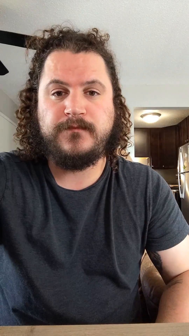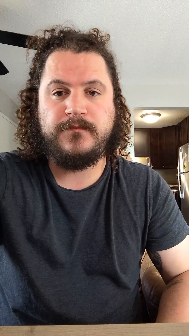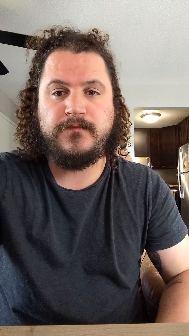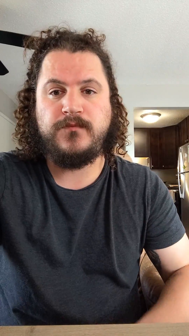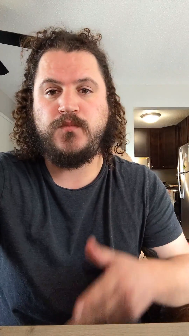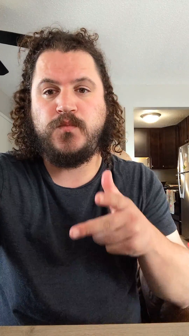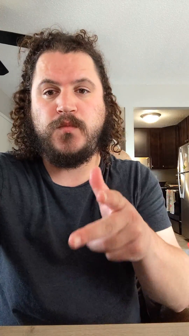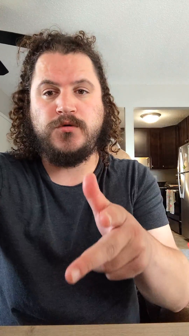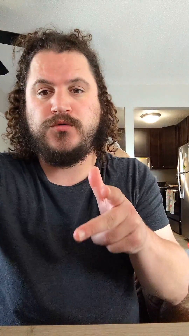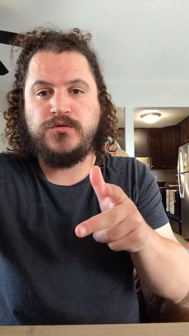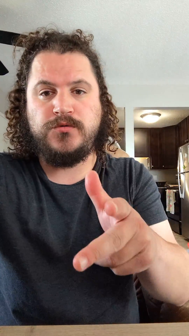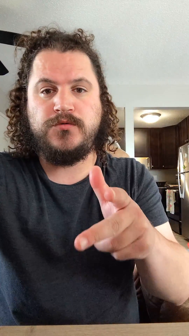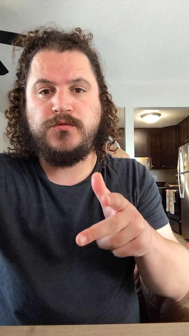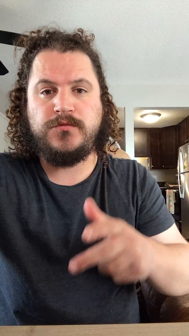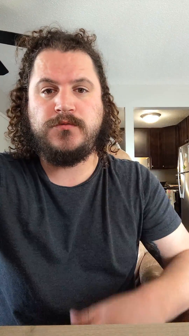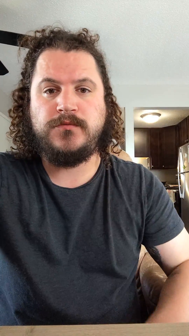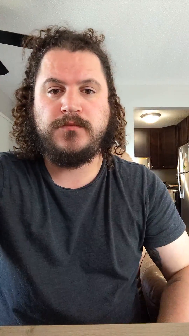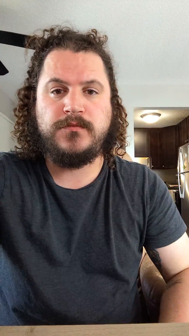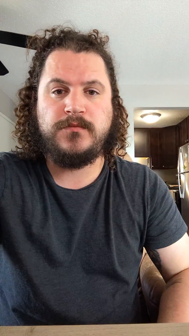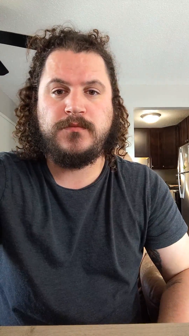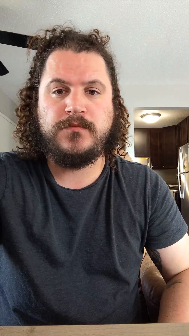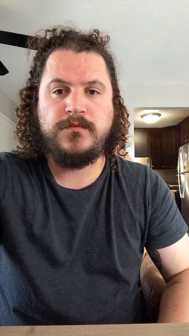garage